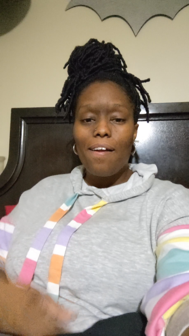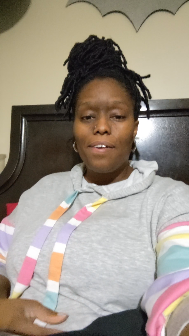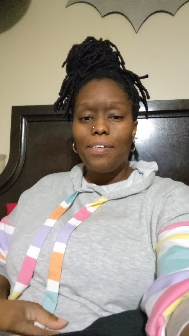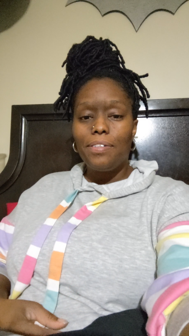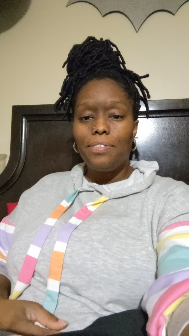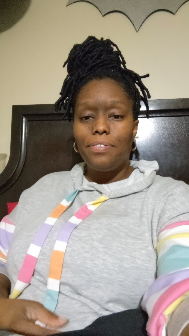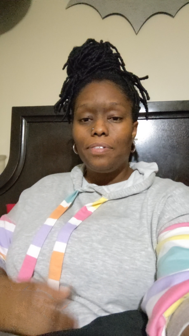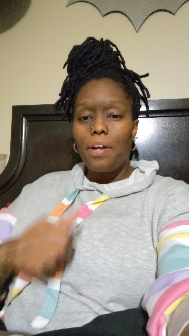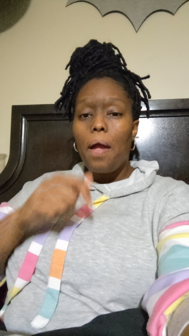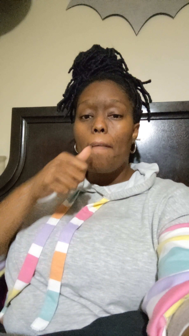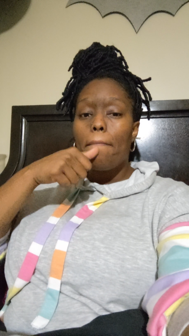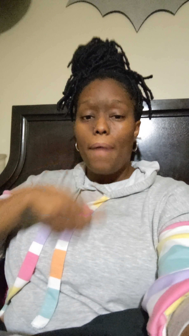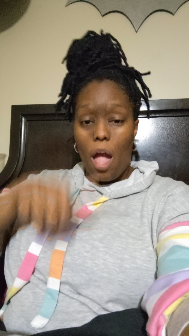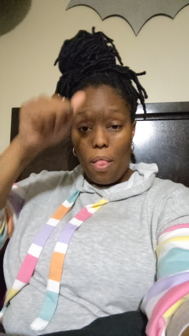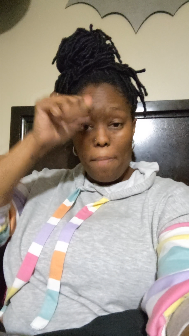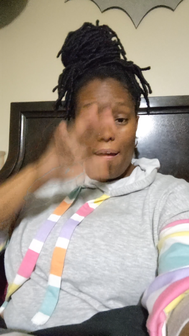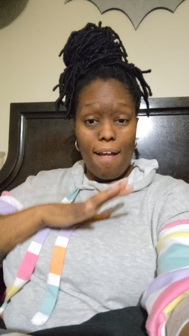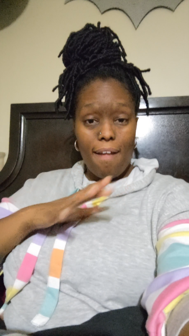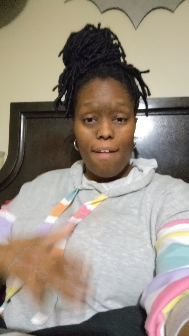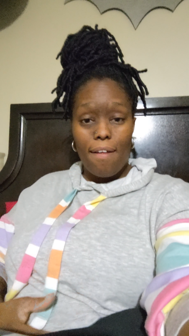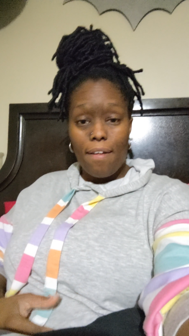mailman